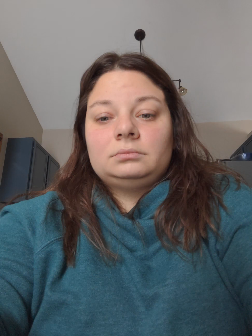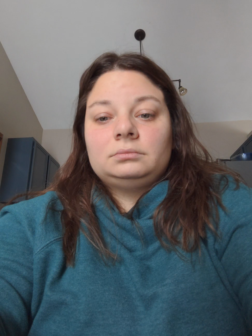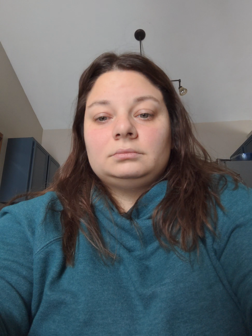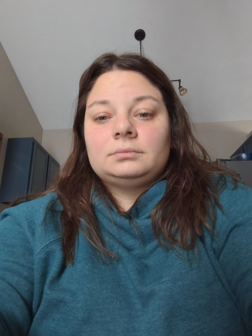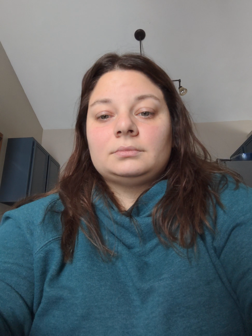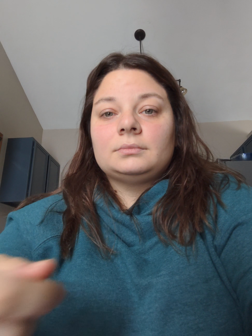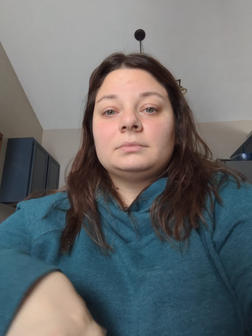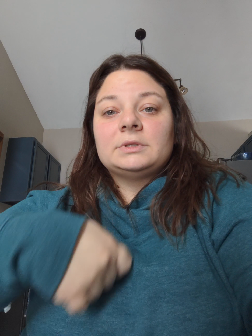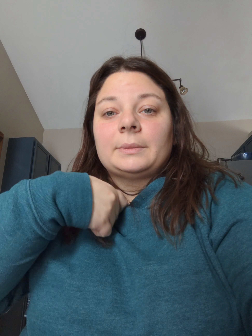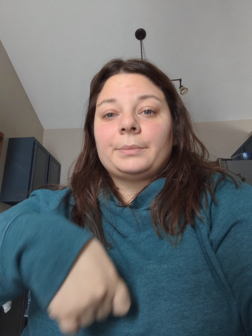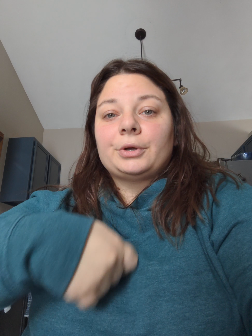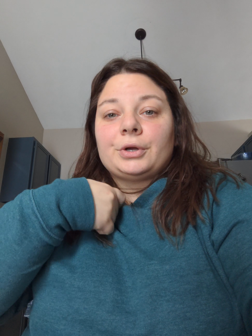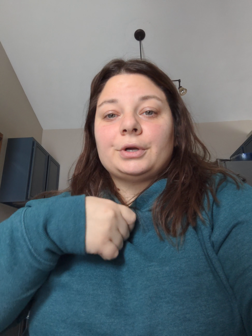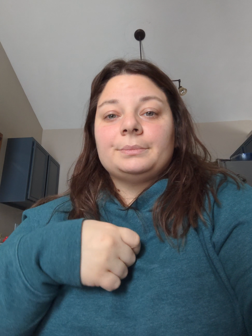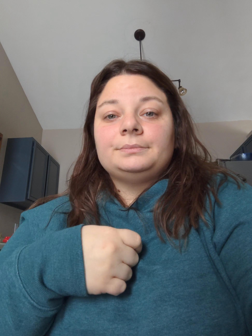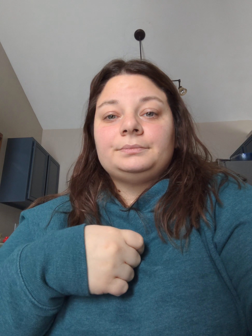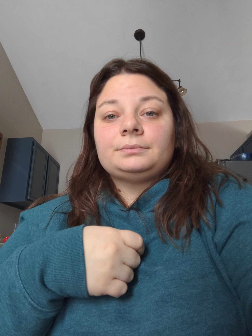zipper